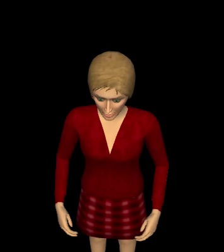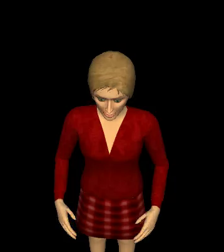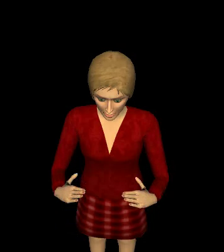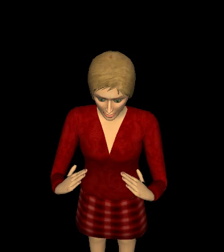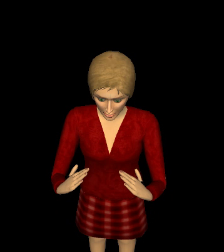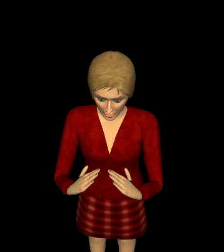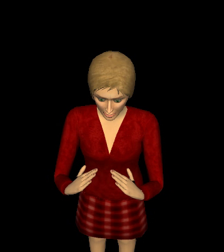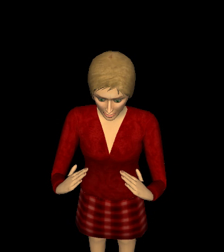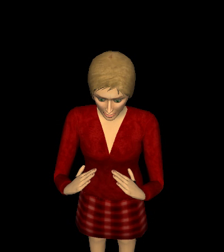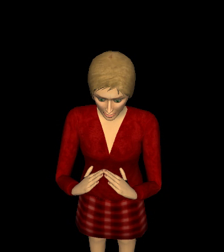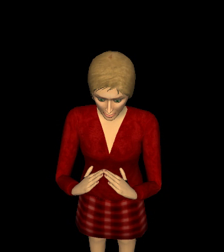بيت